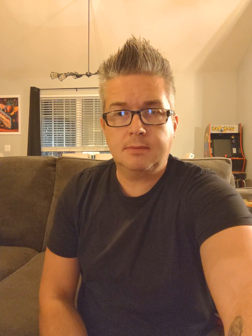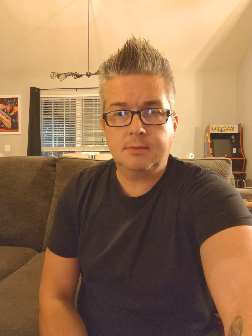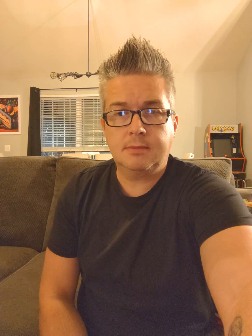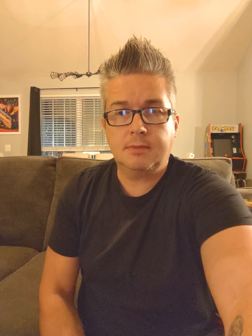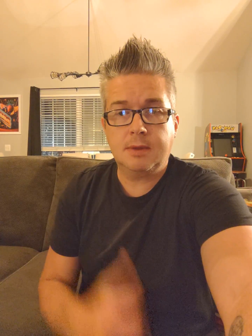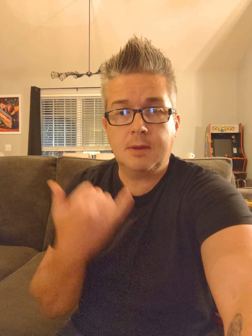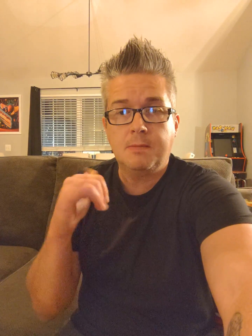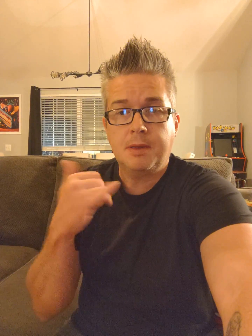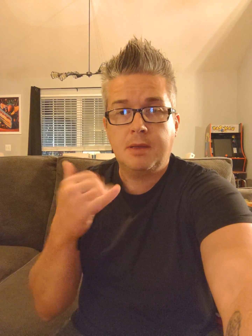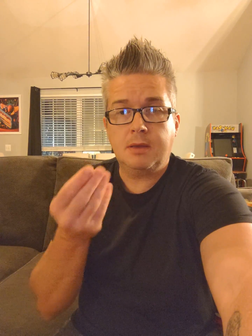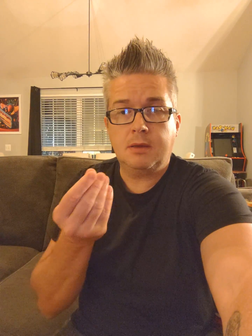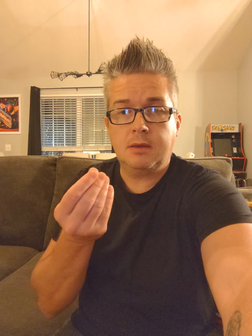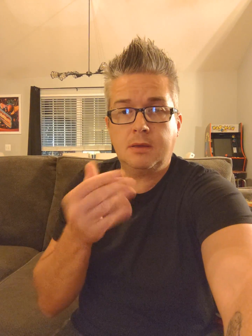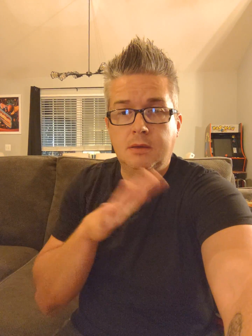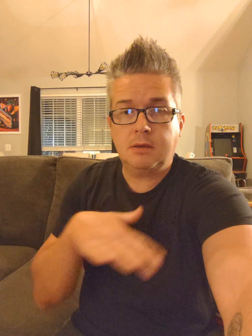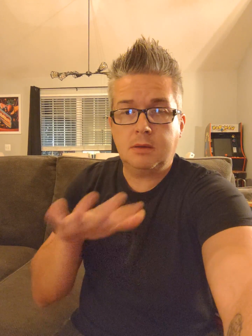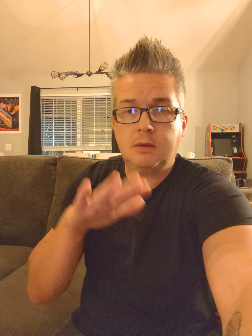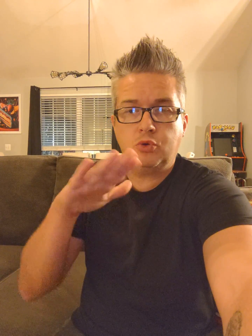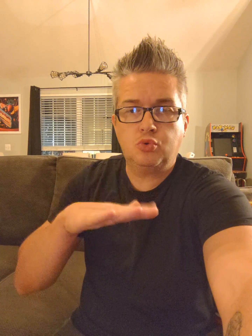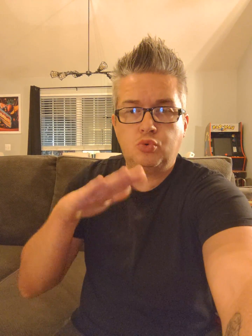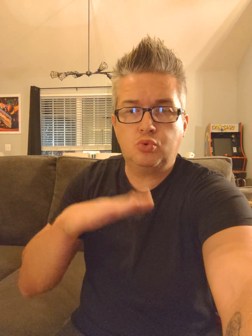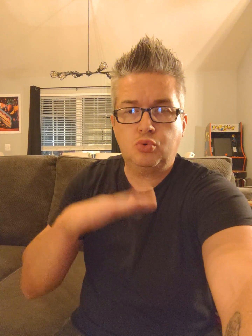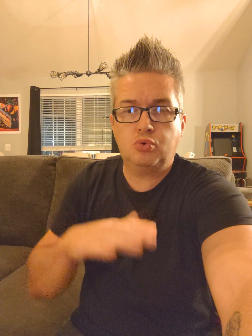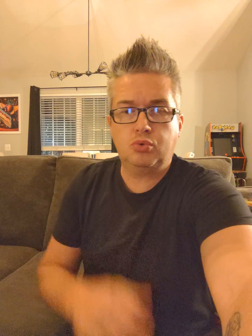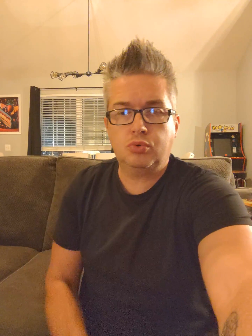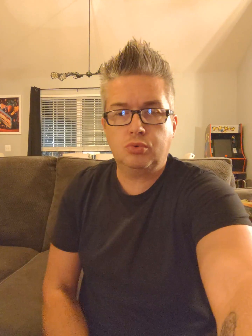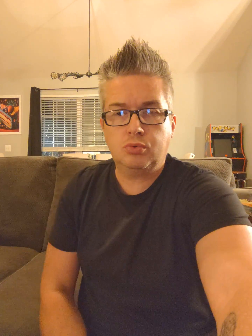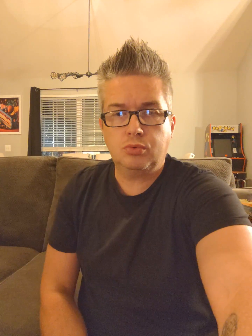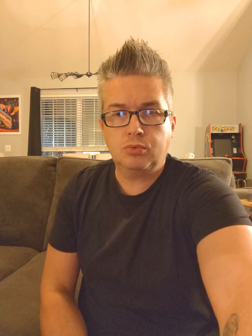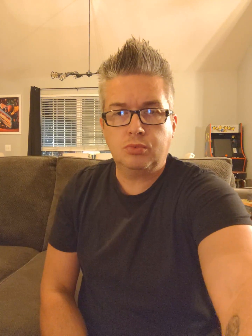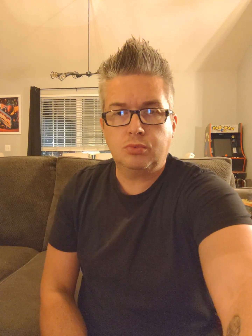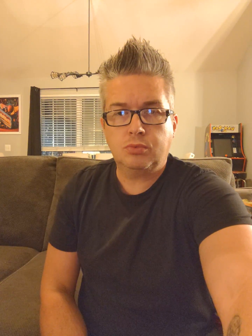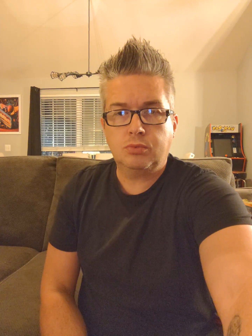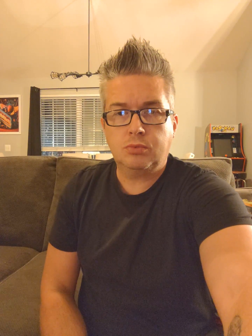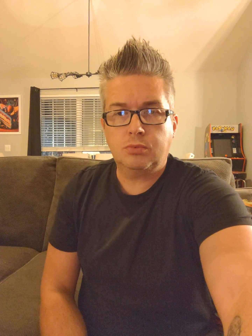playground